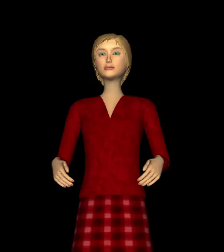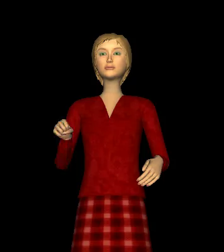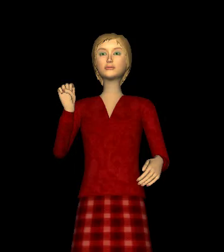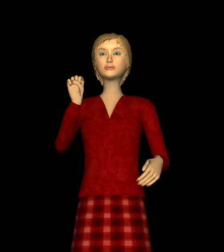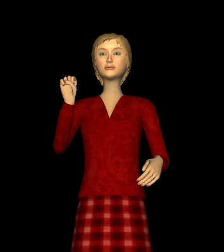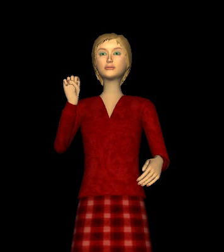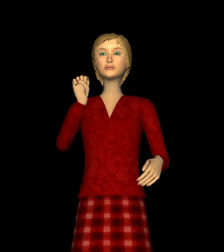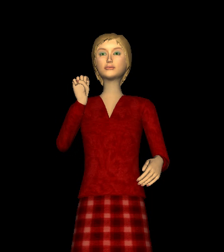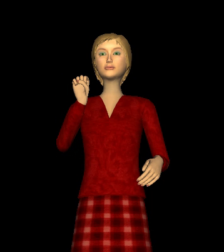أخت